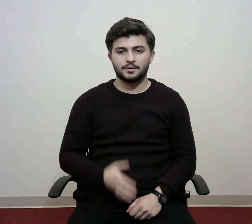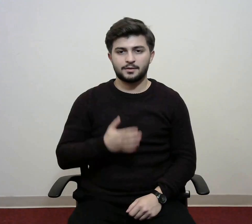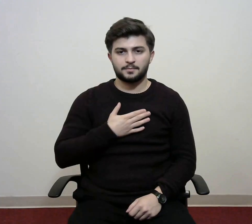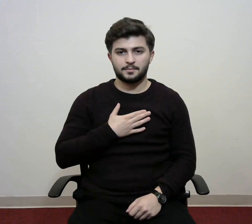mənim